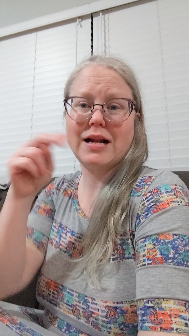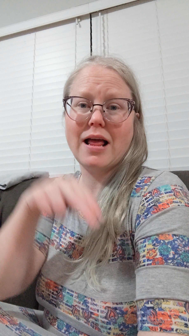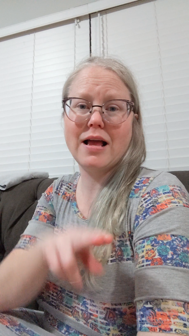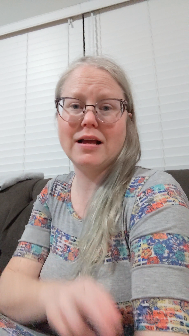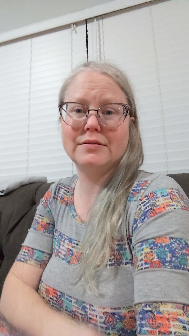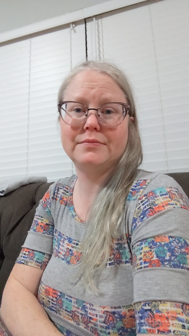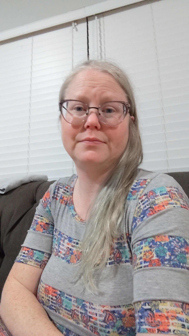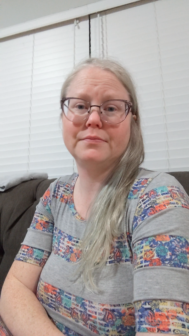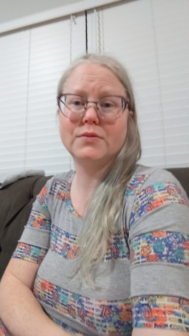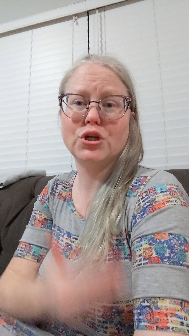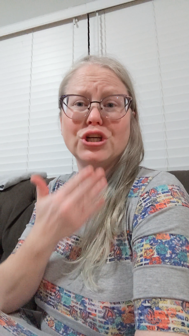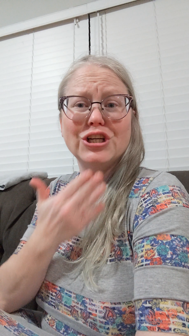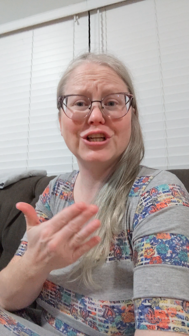good